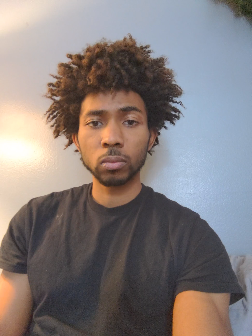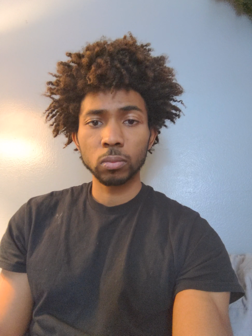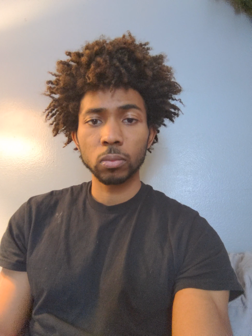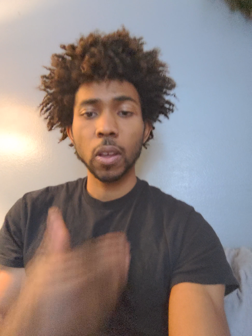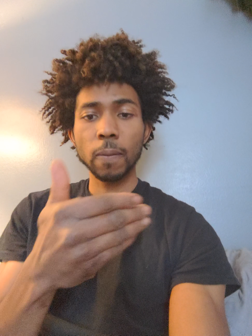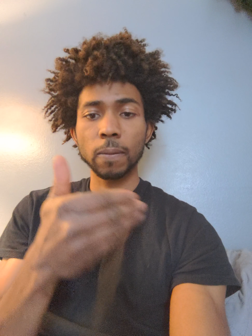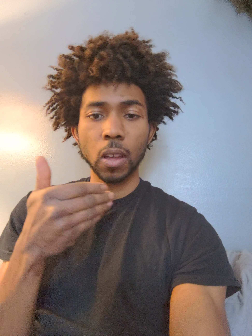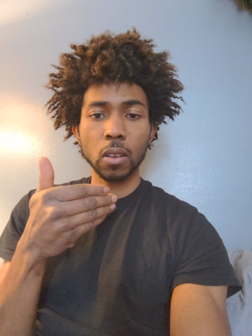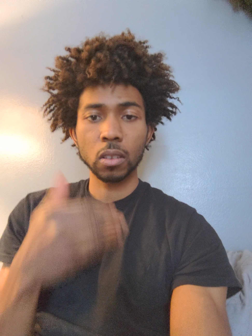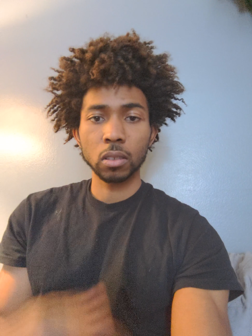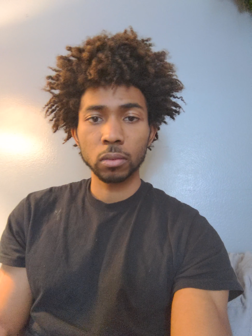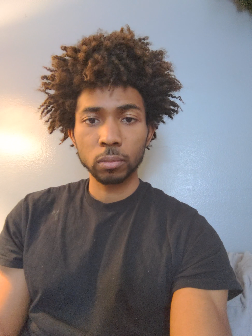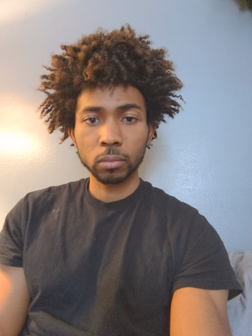before